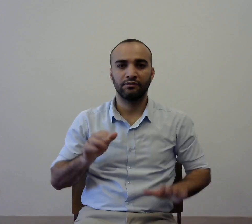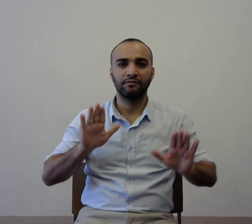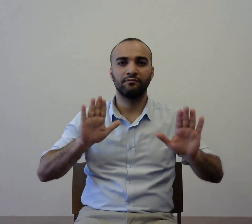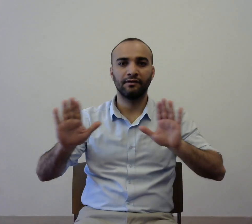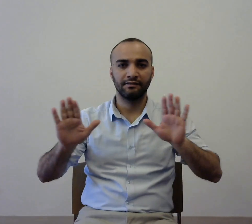sərgi